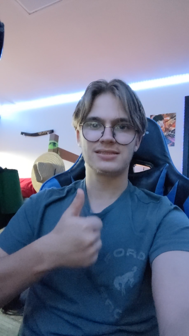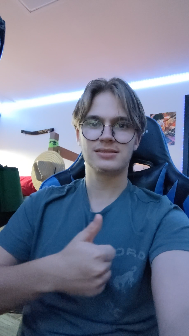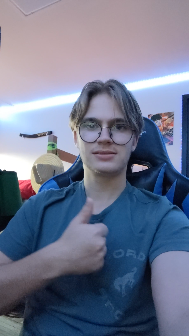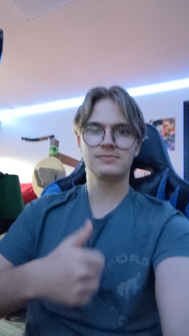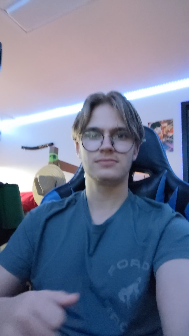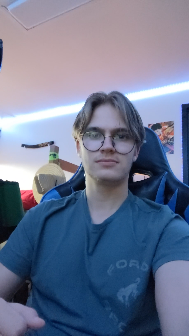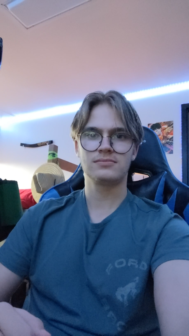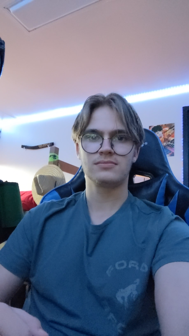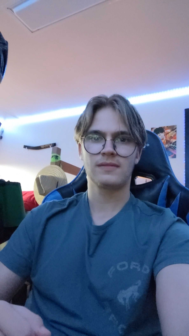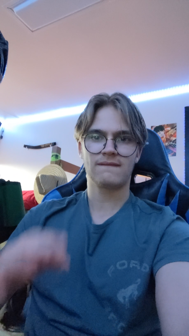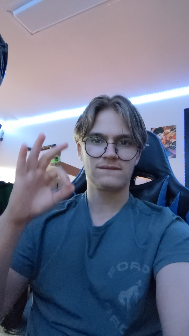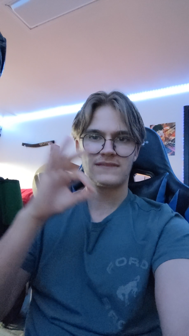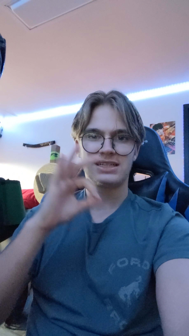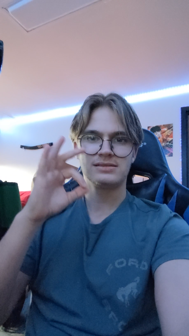fit